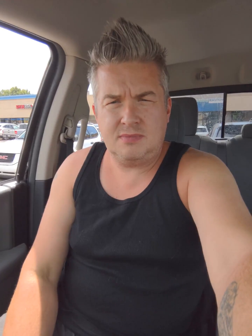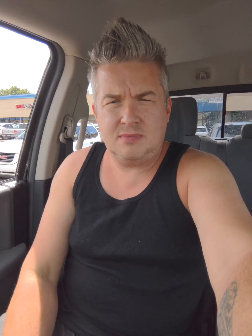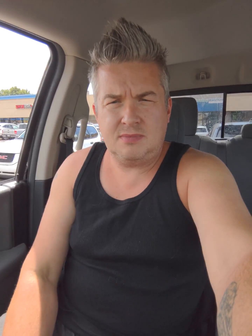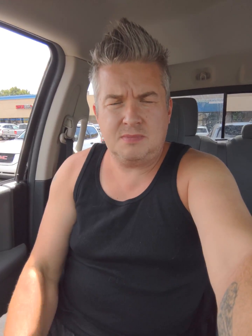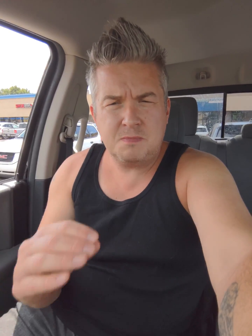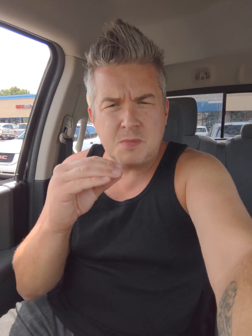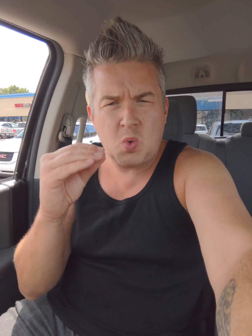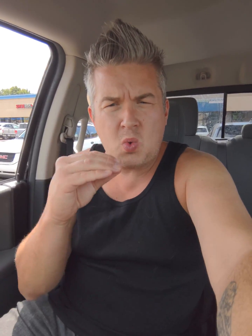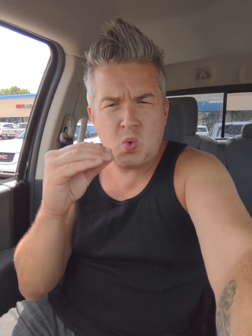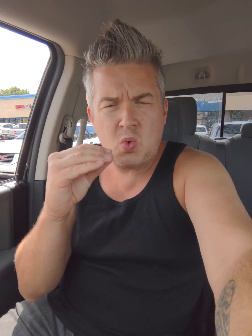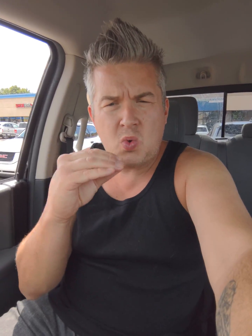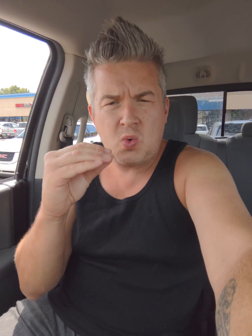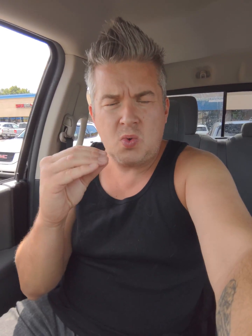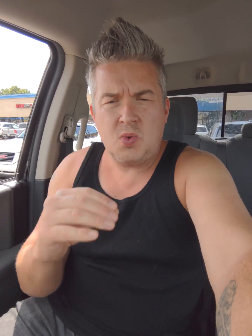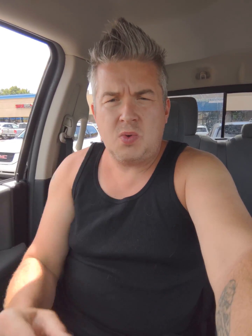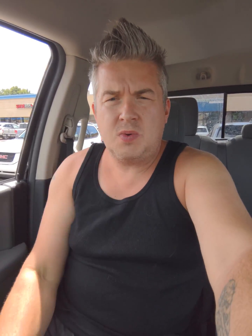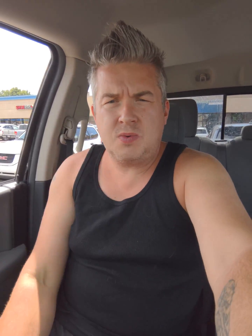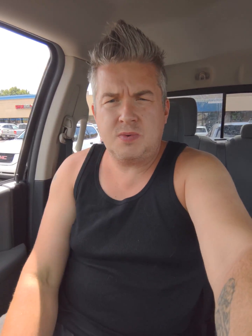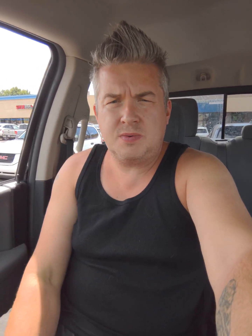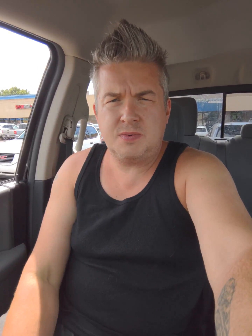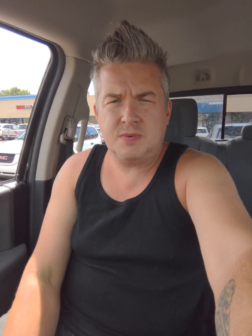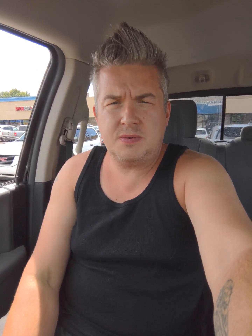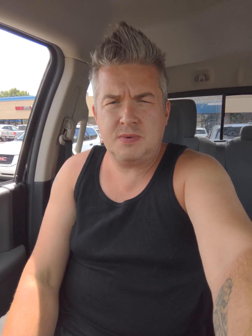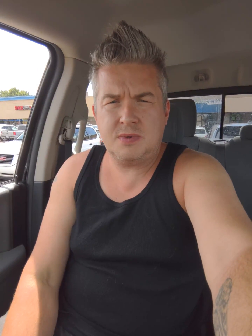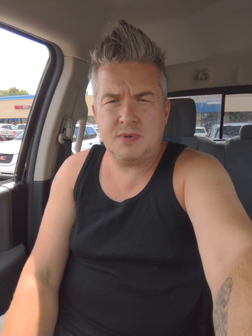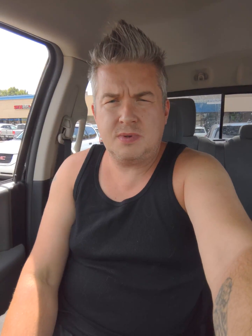more